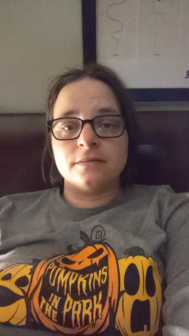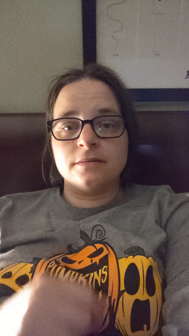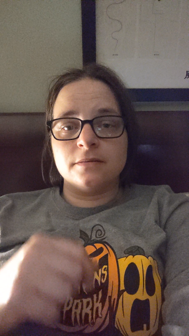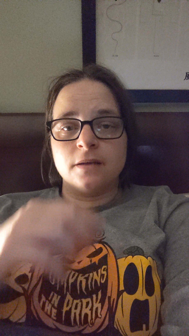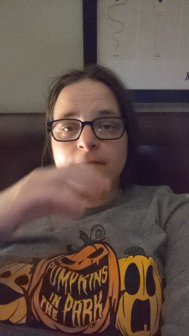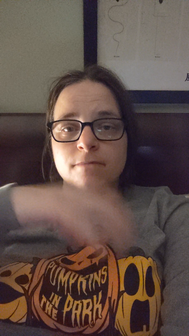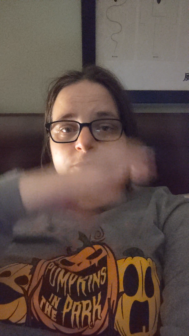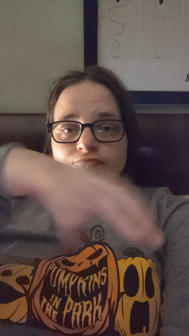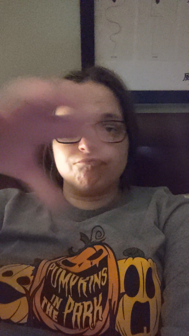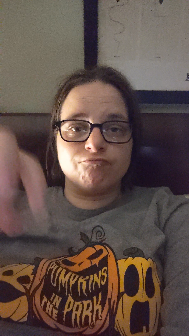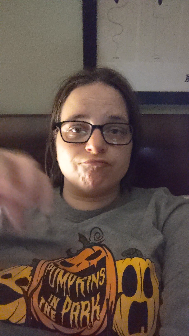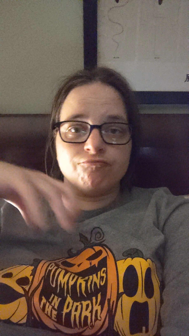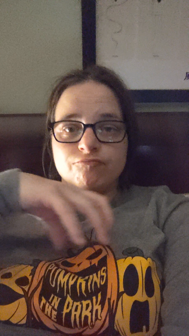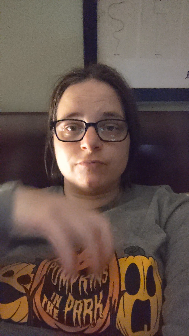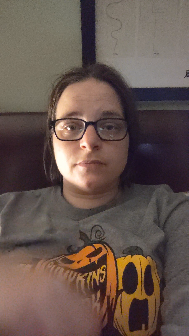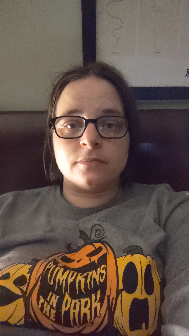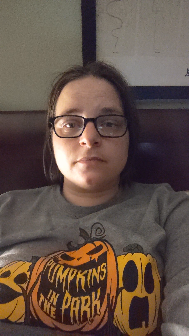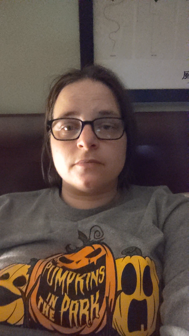block